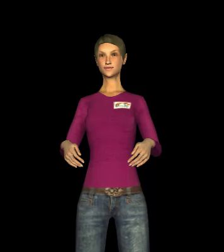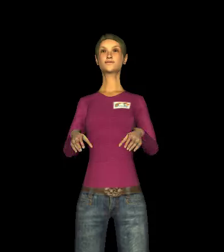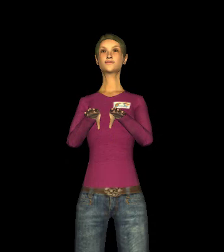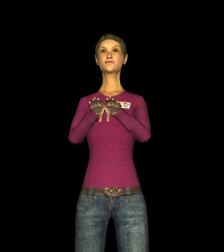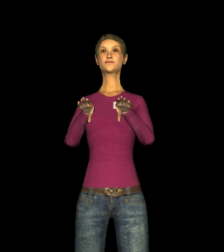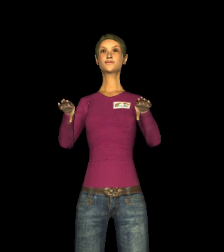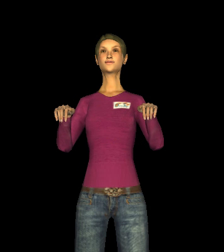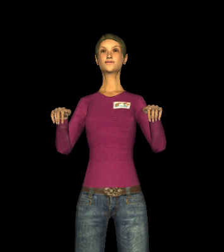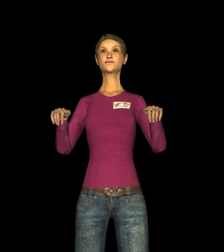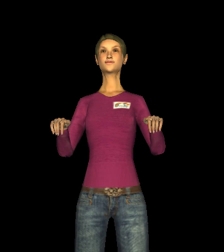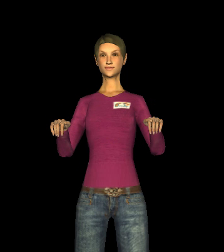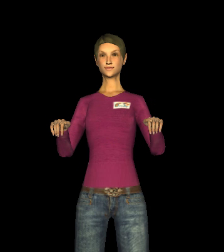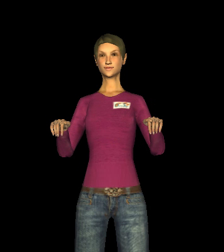أريكة